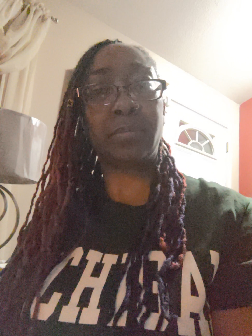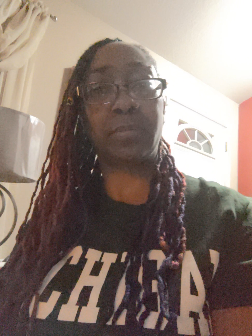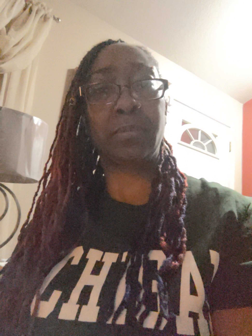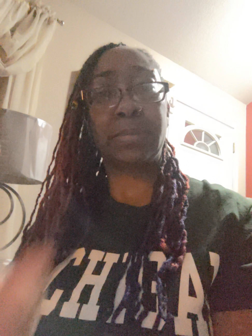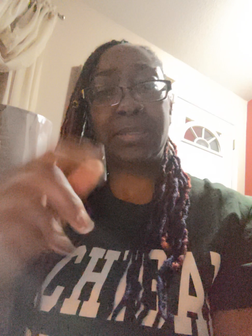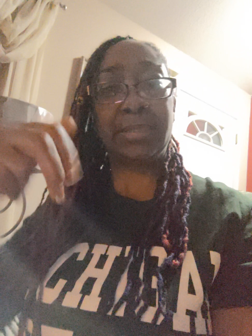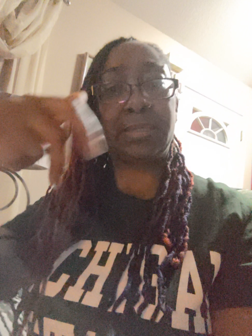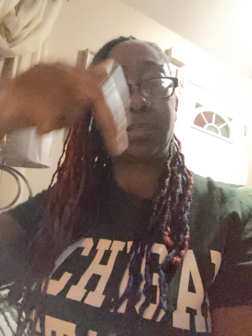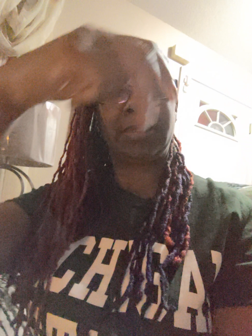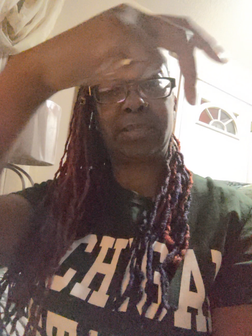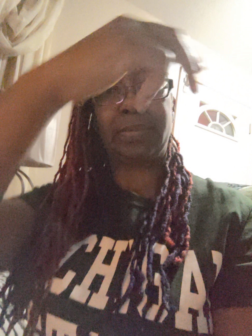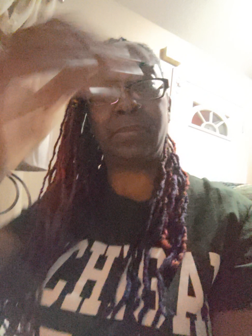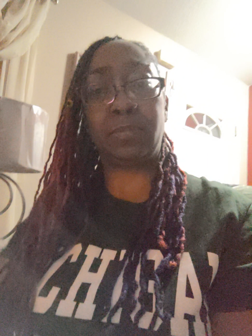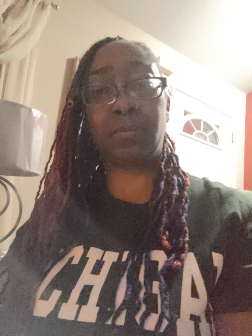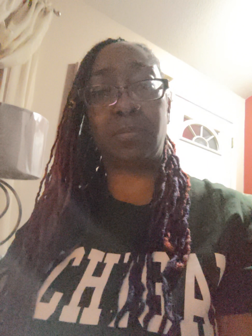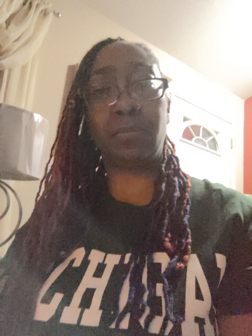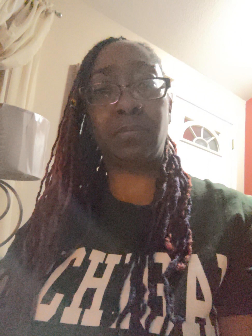stairs